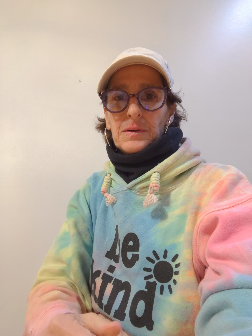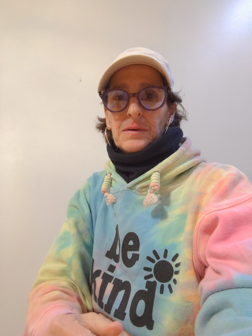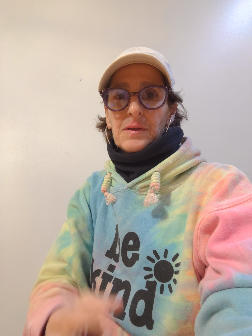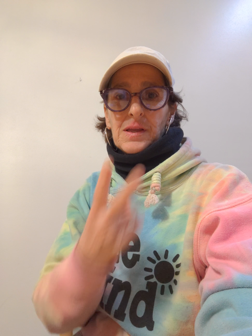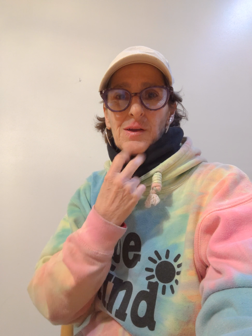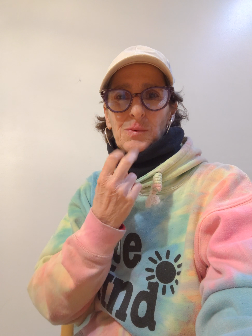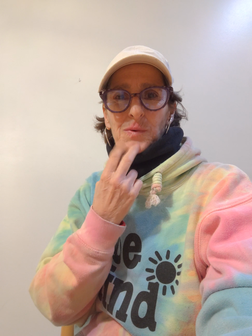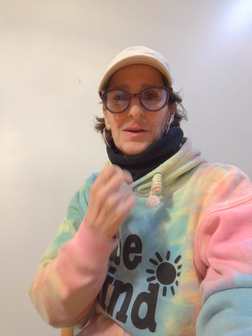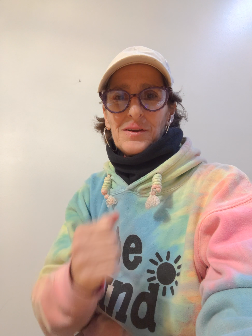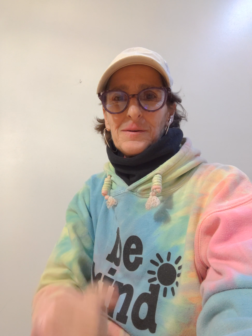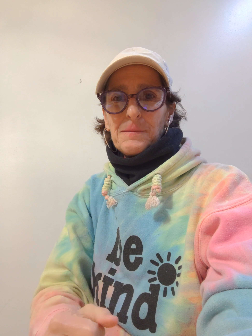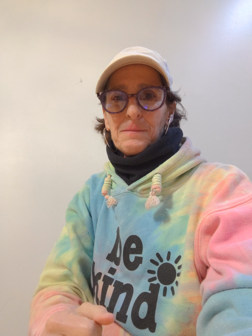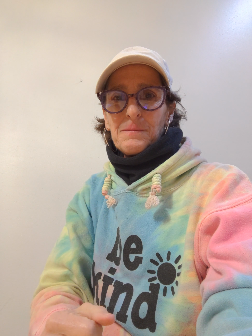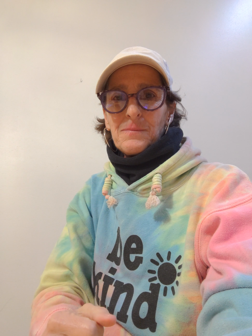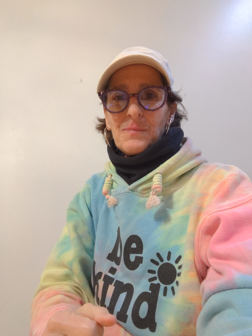underwear